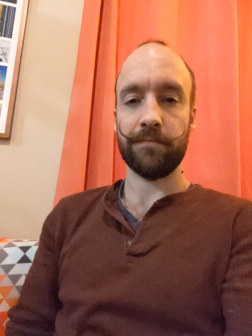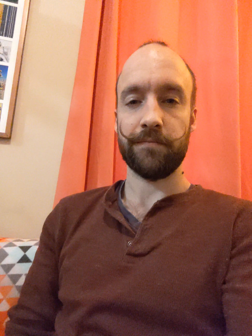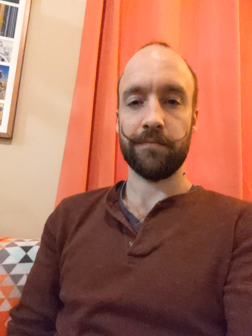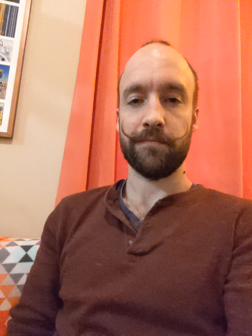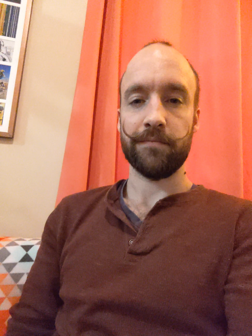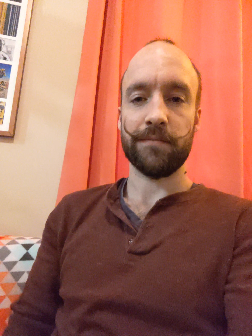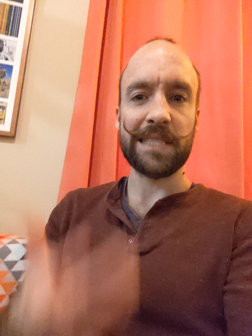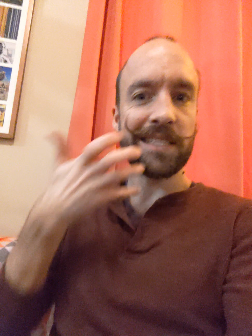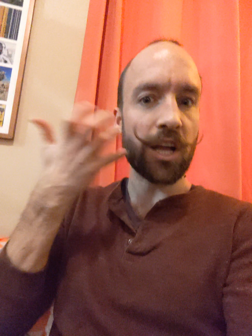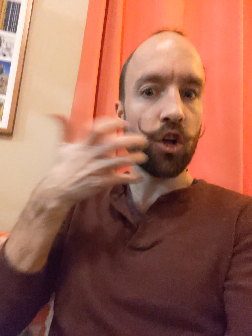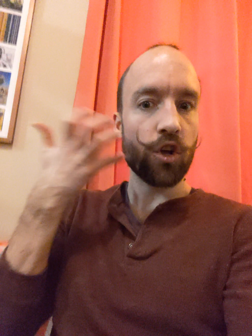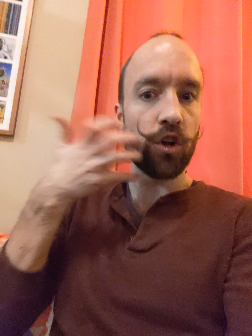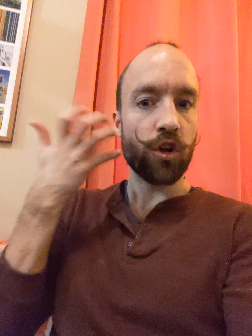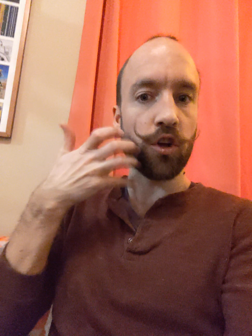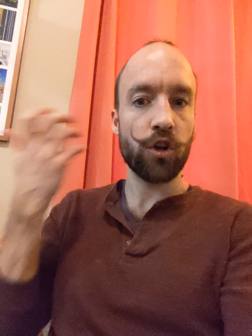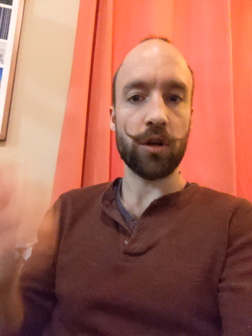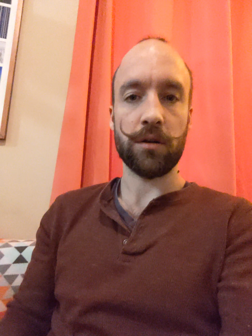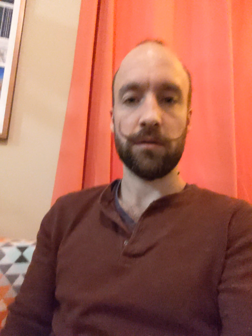tiger